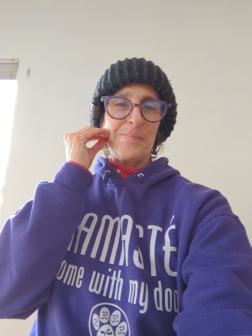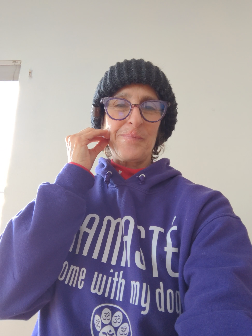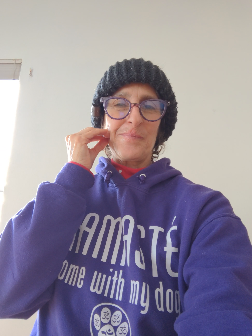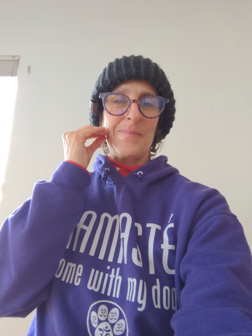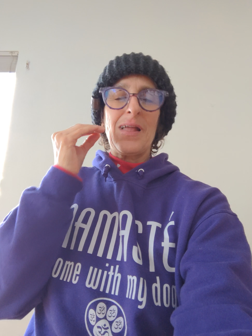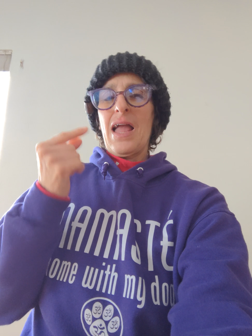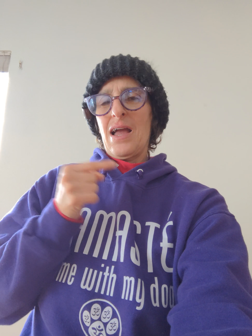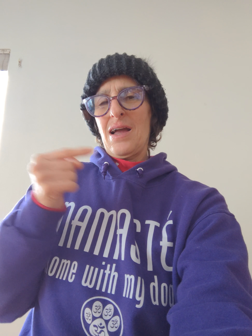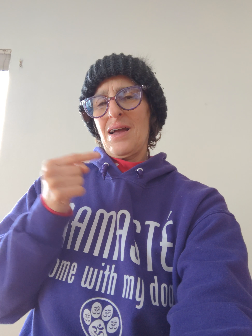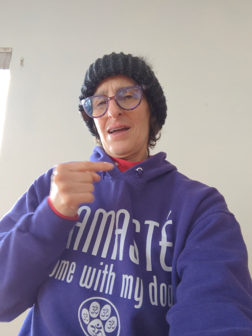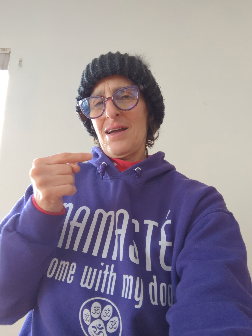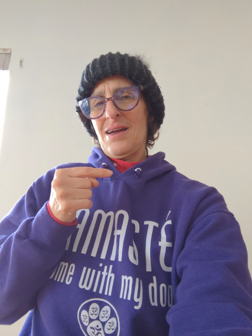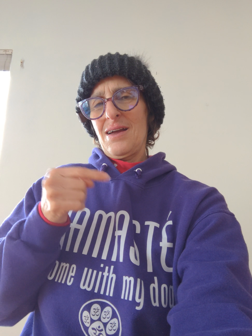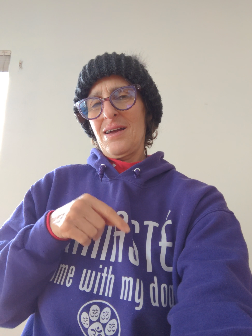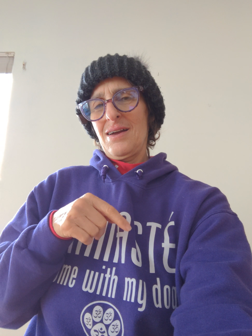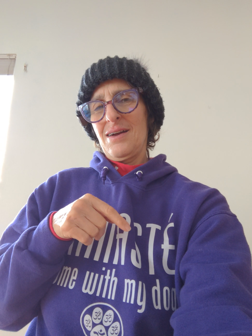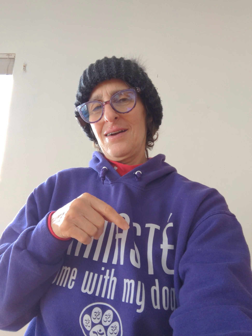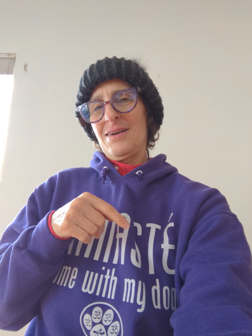owie